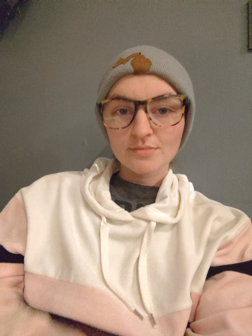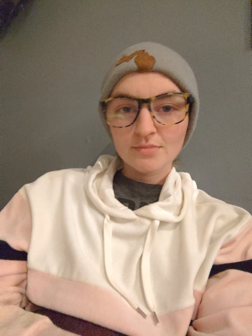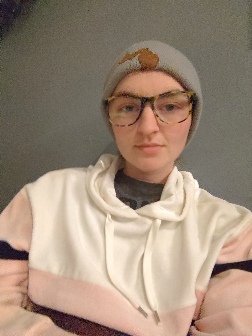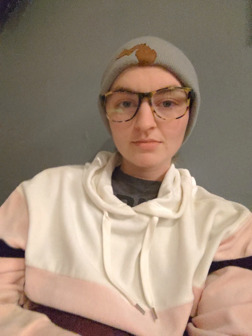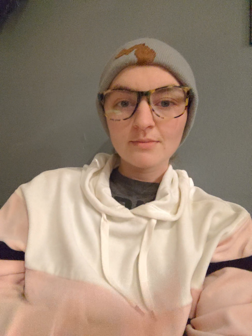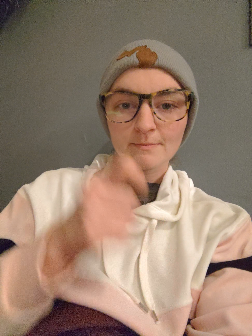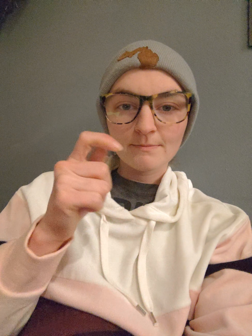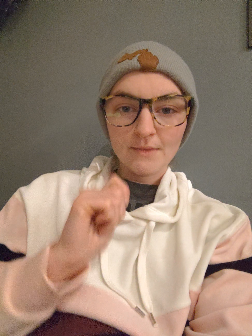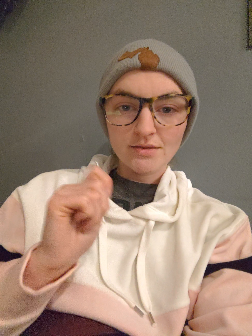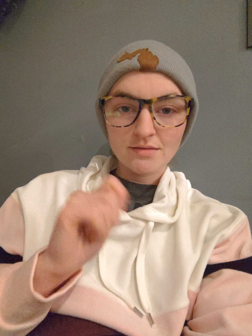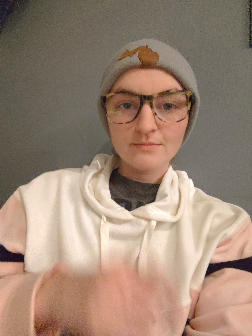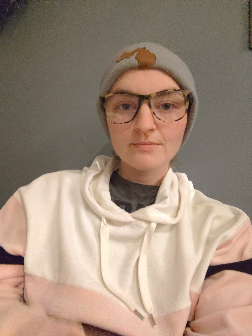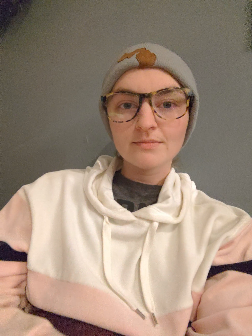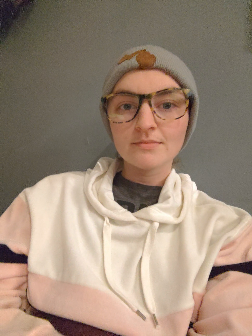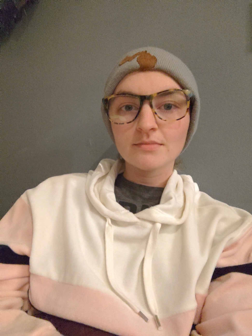potty